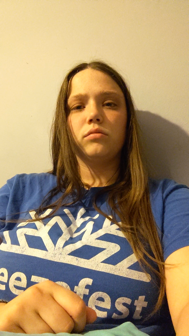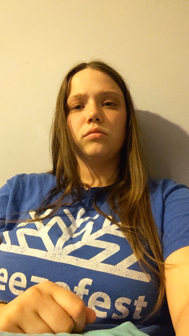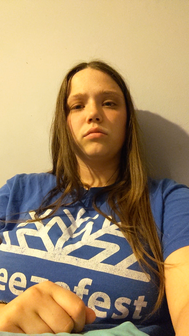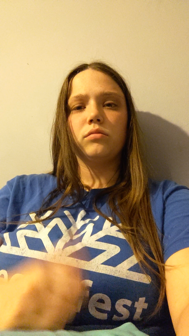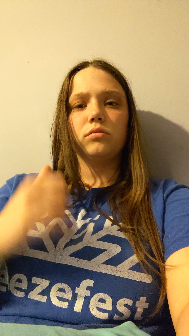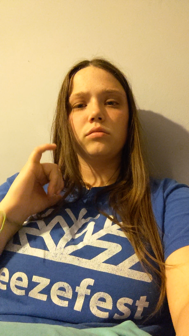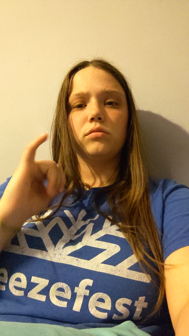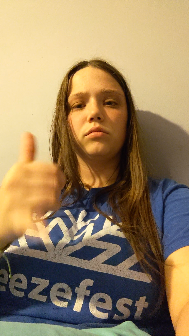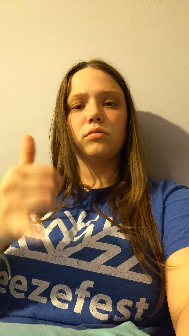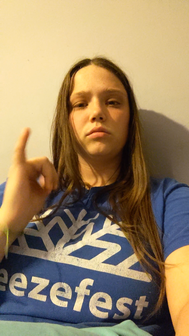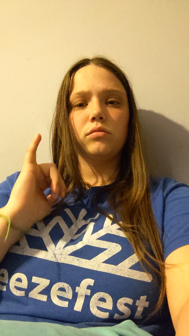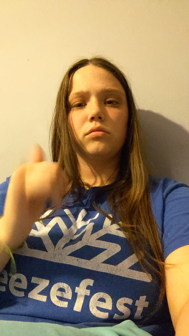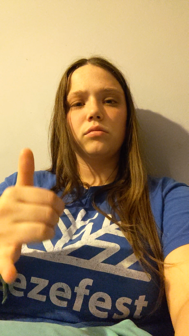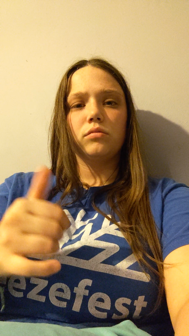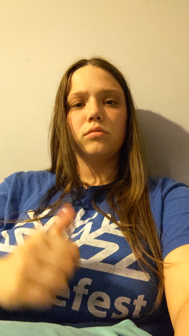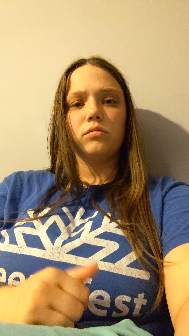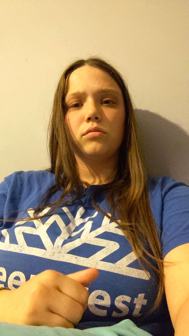rocking chair